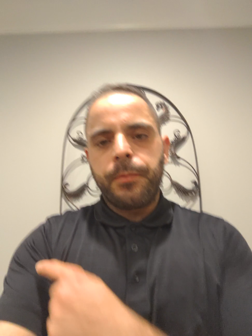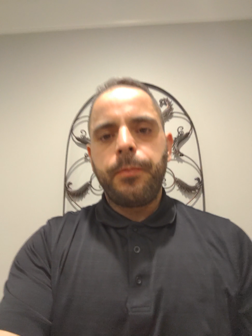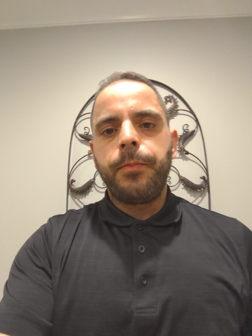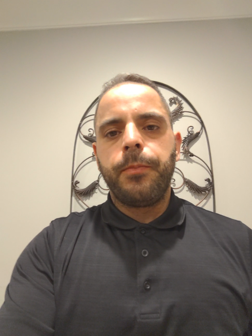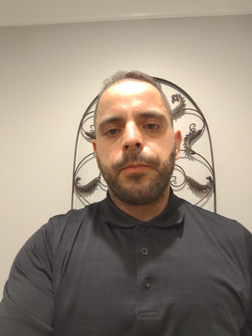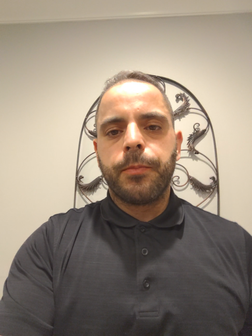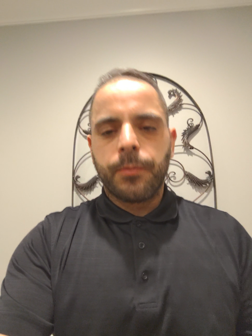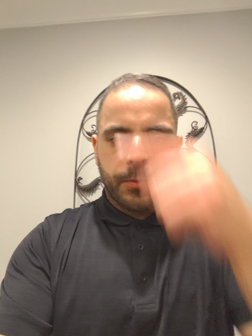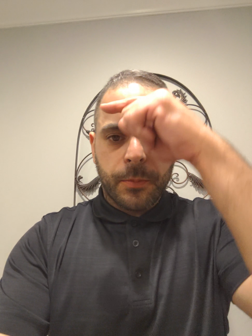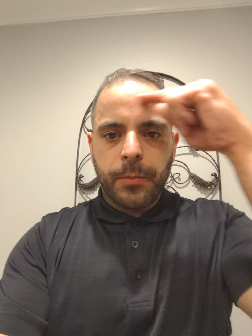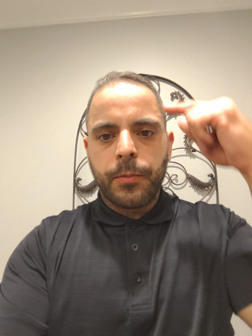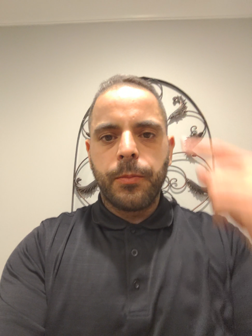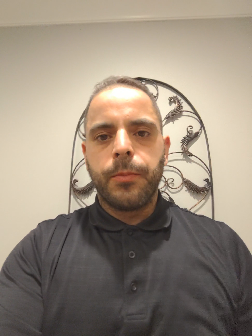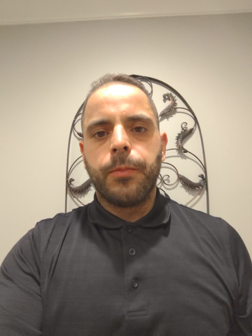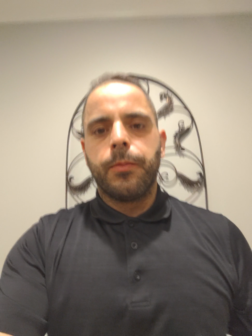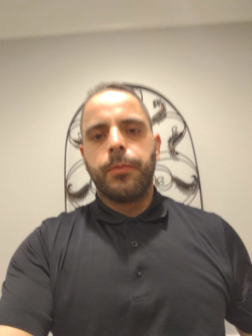black